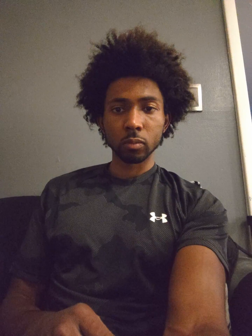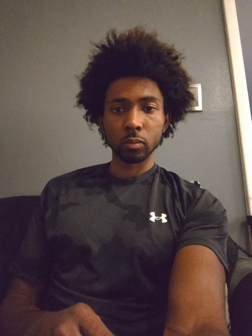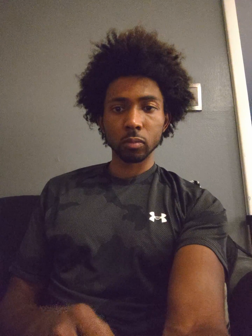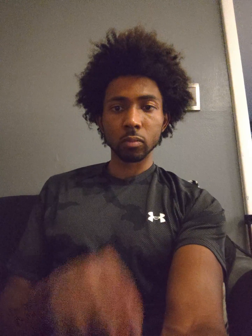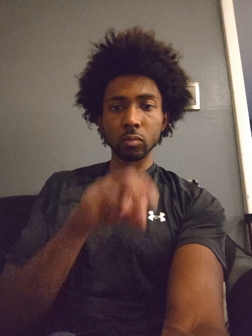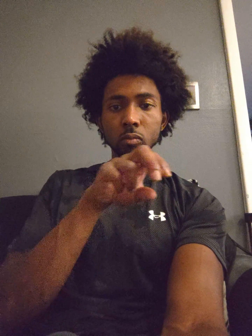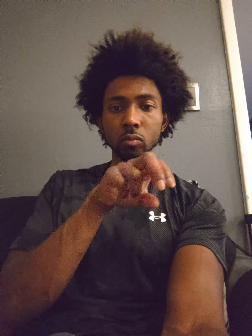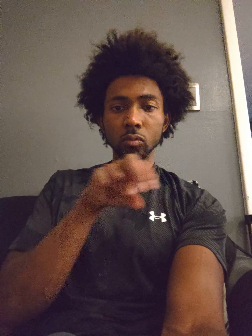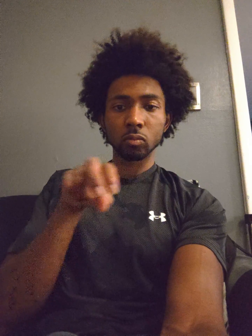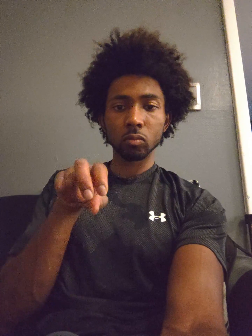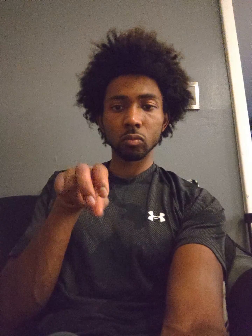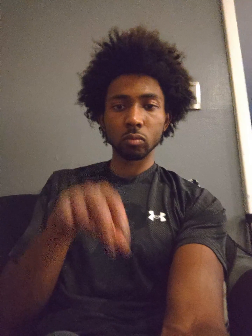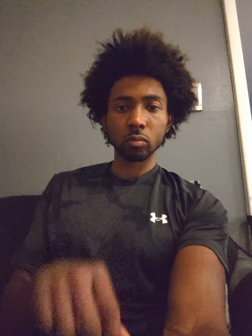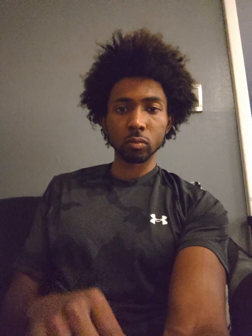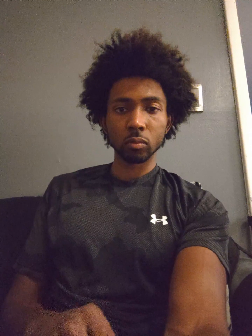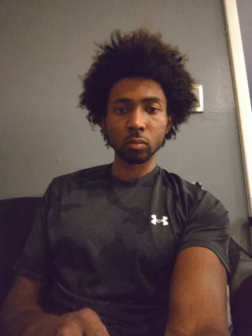bench